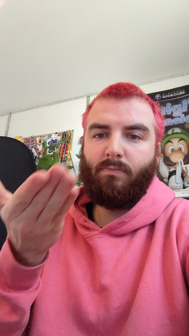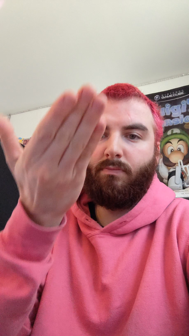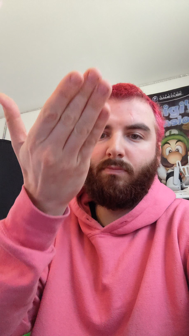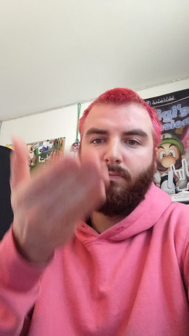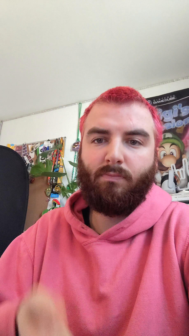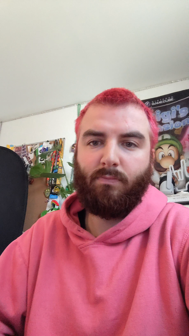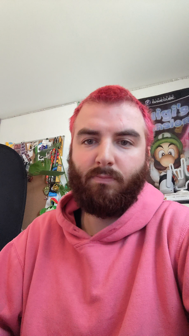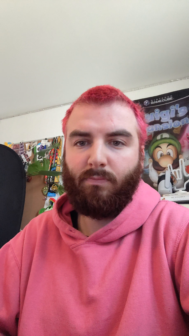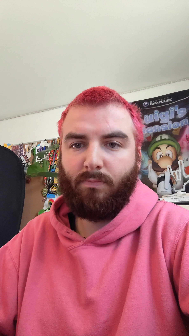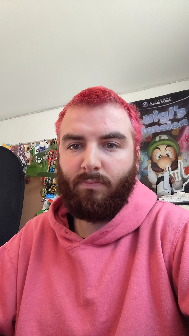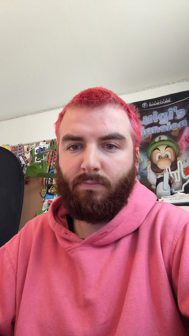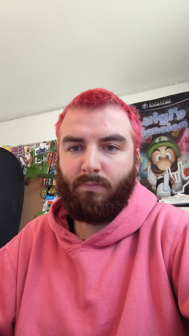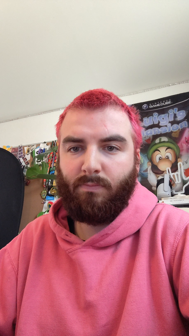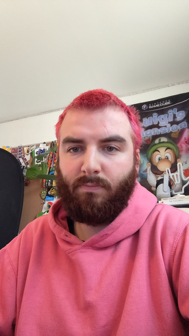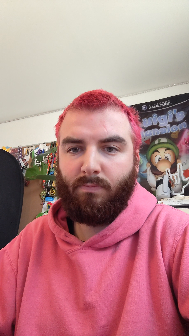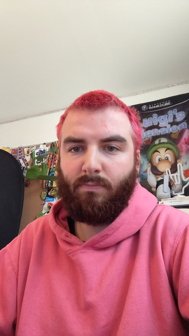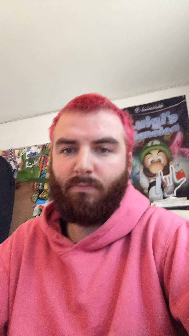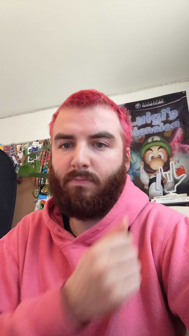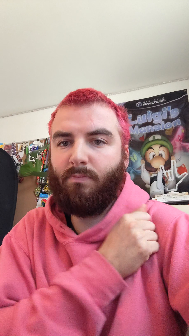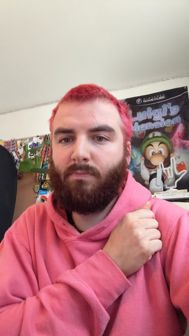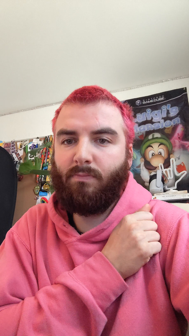love